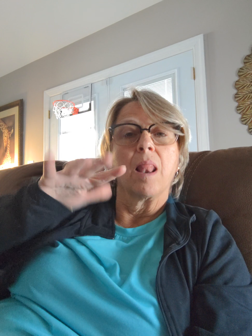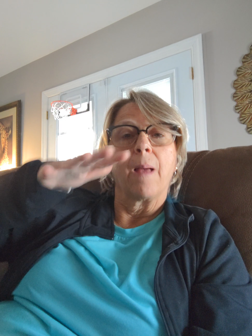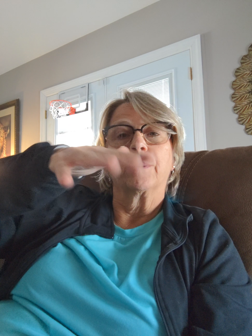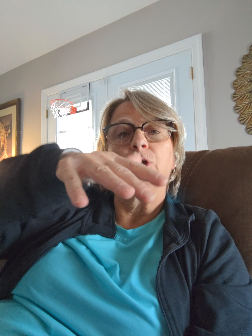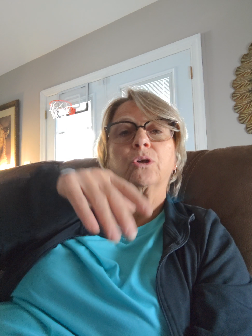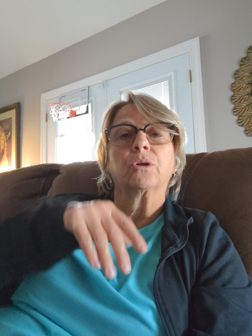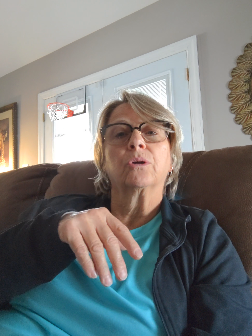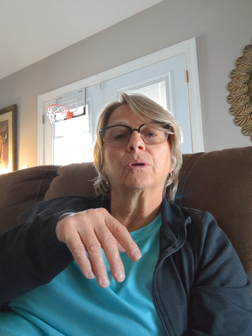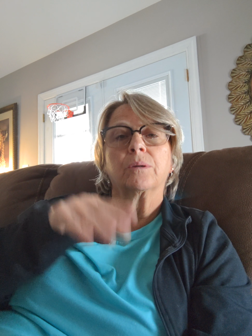helicopter